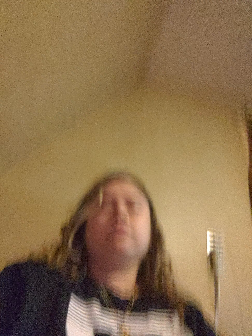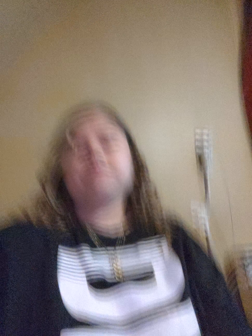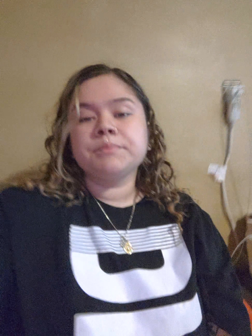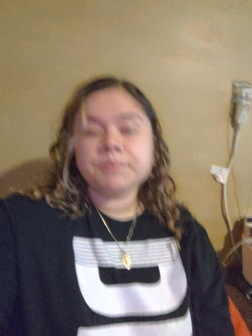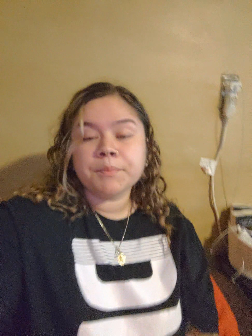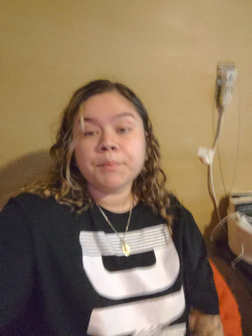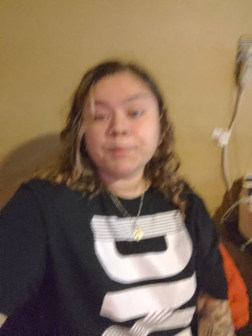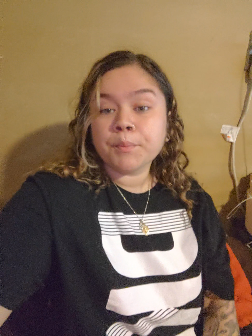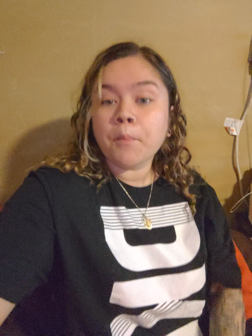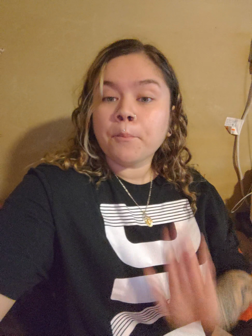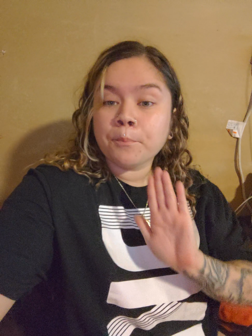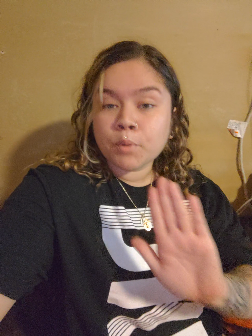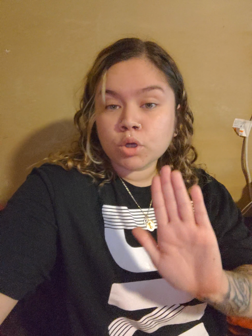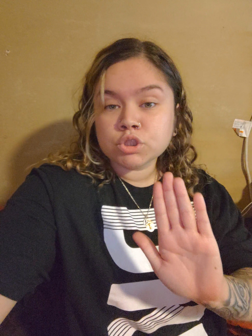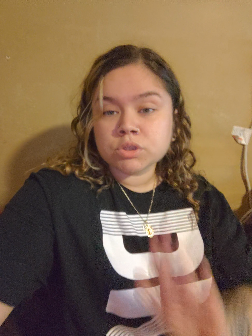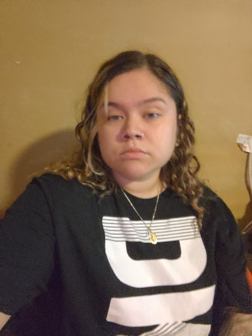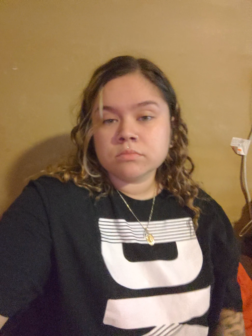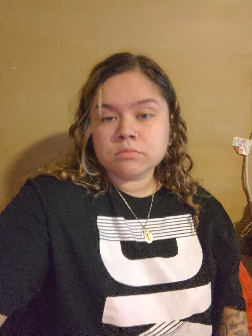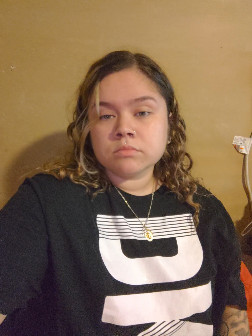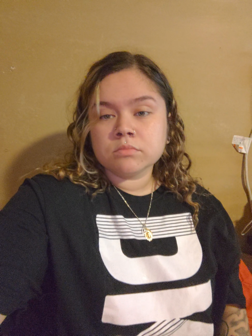push